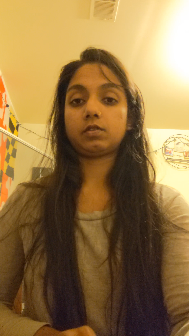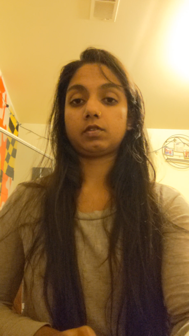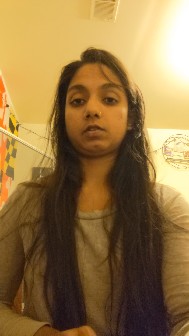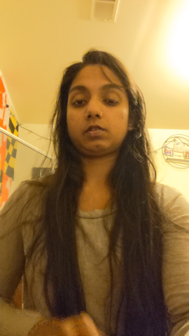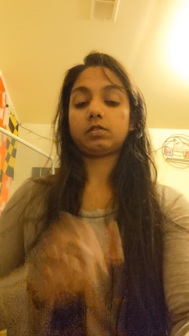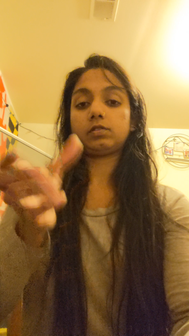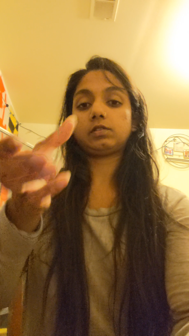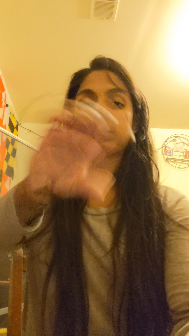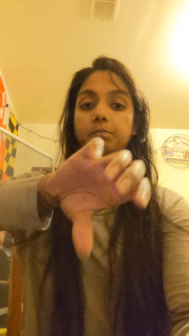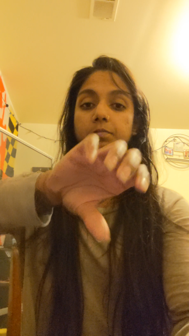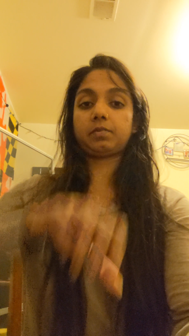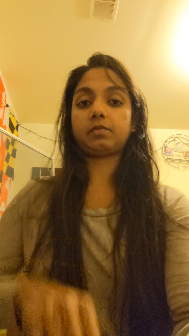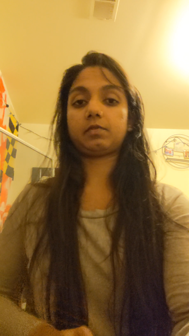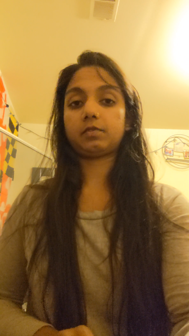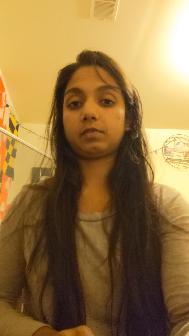dump